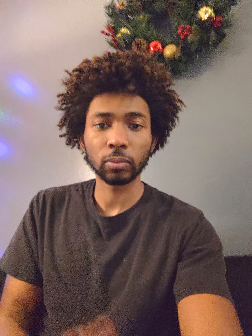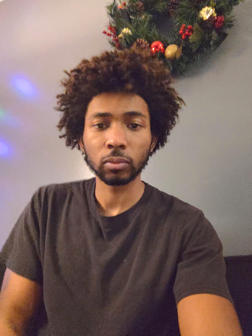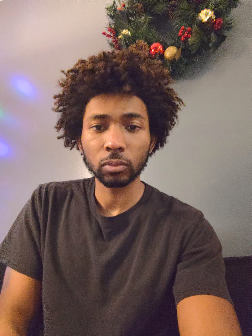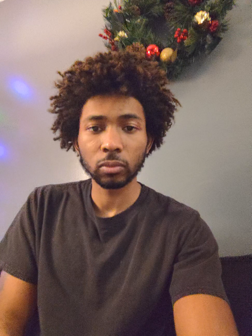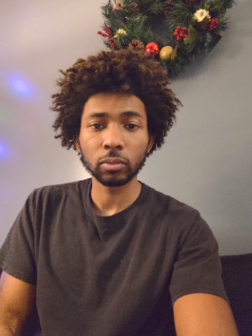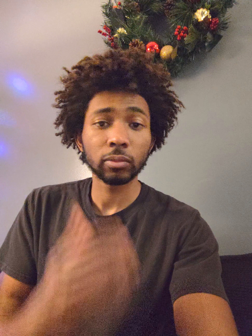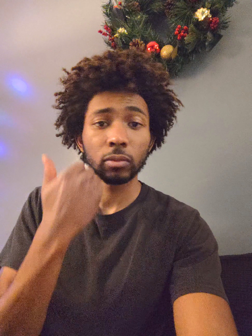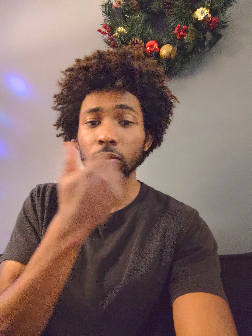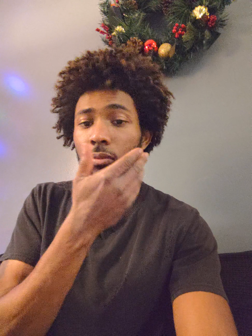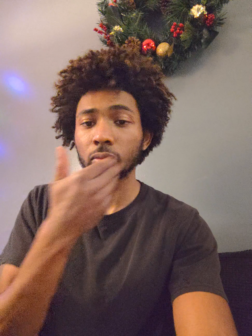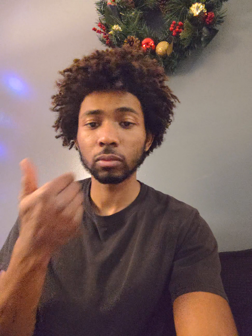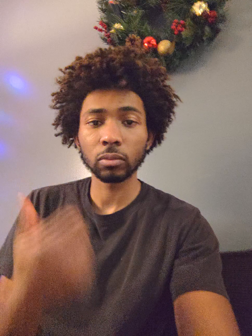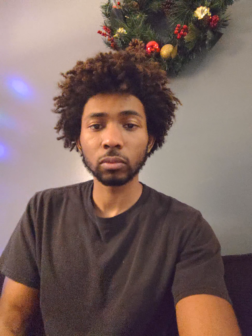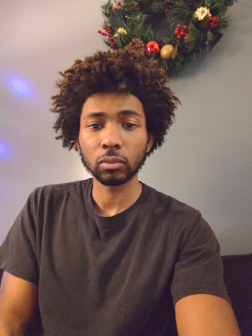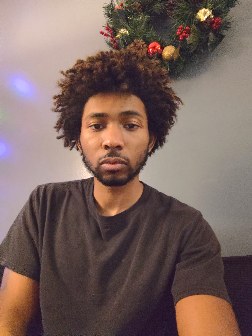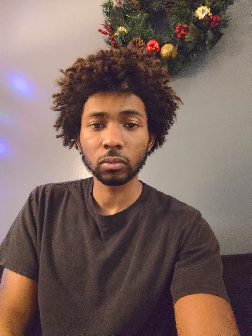napkin